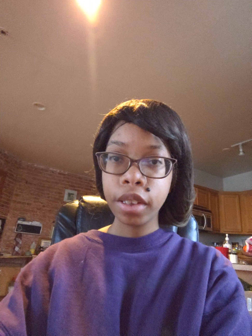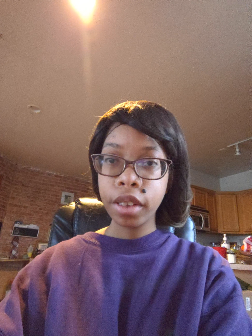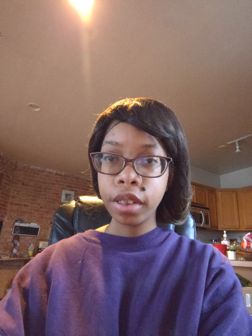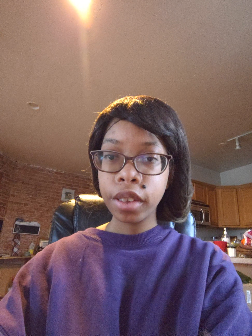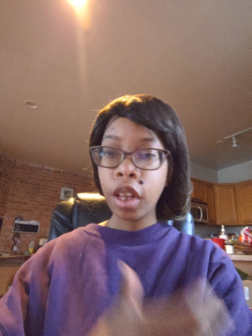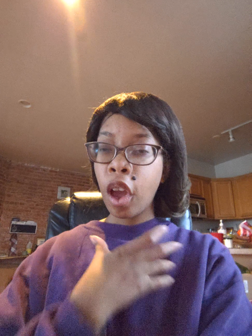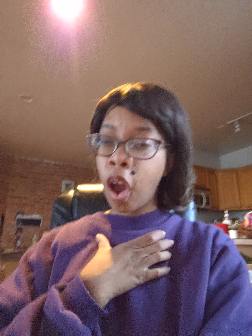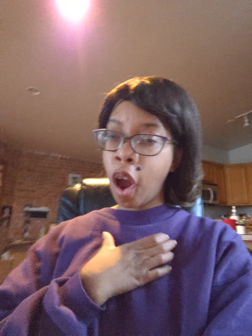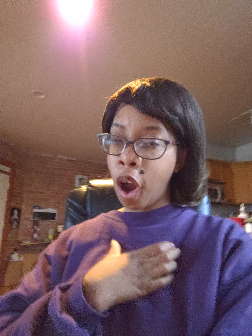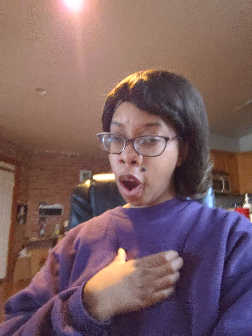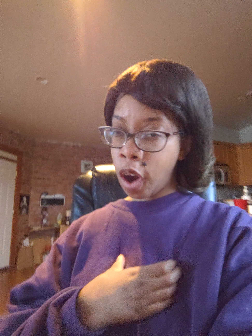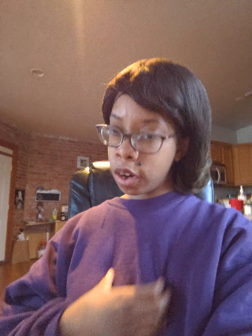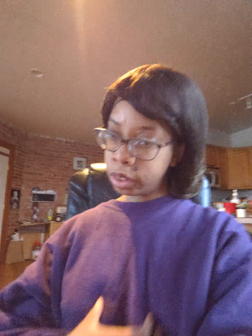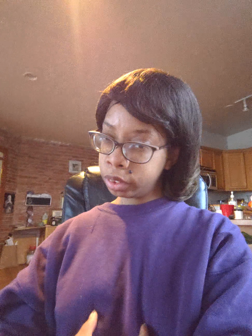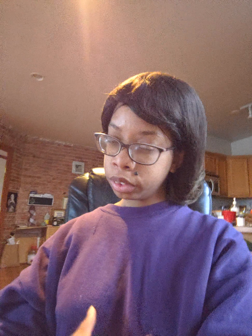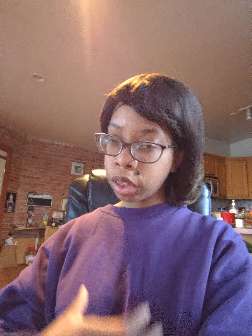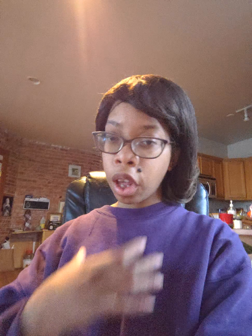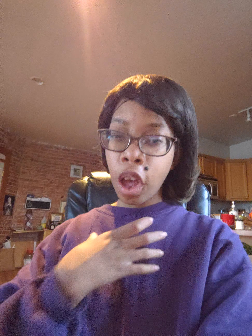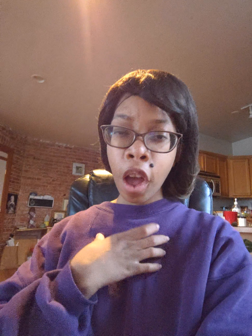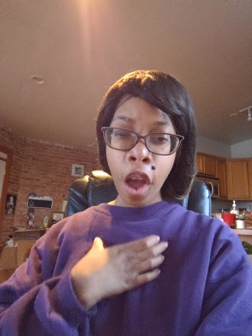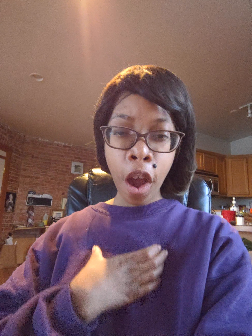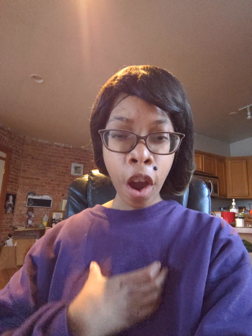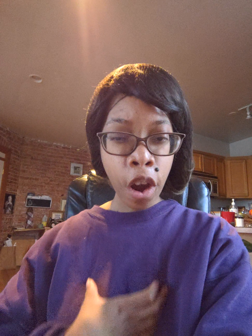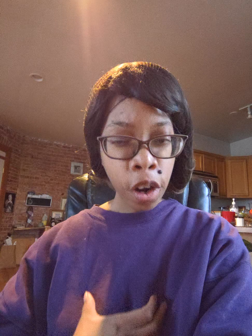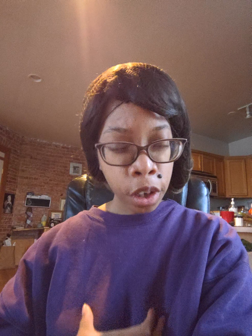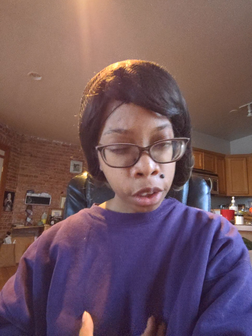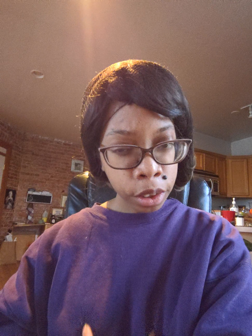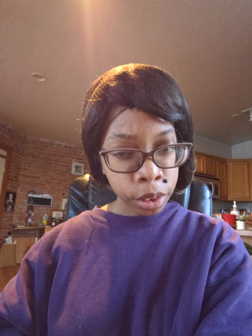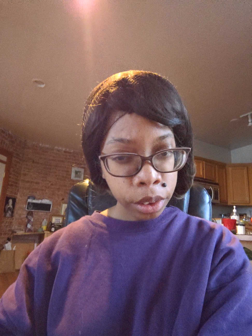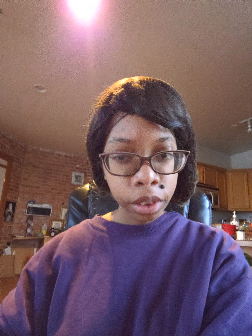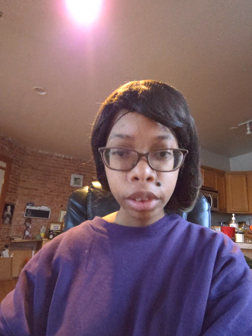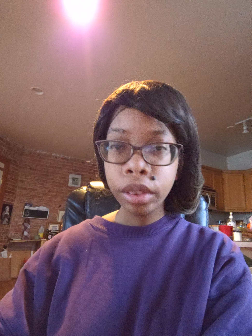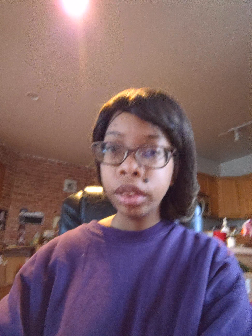hungry